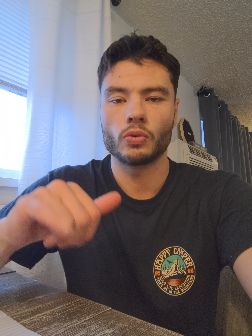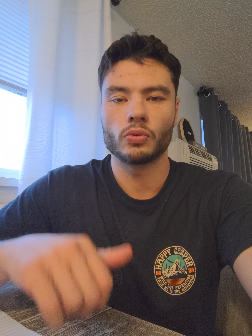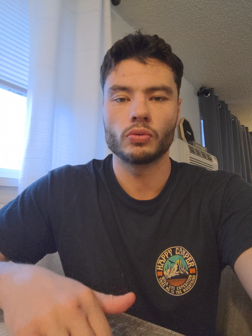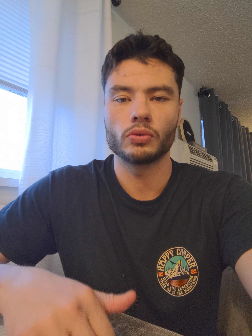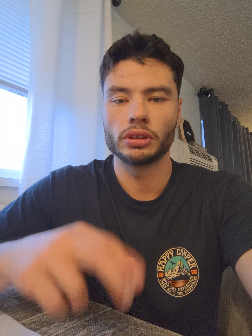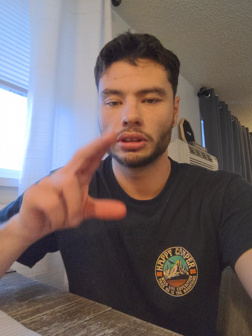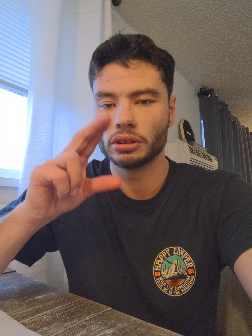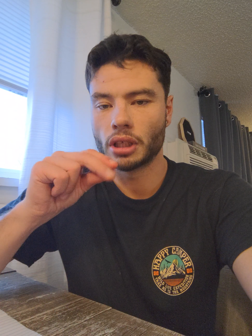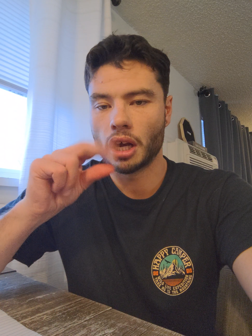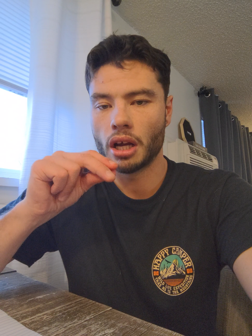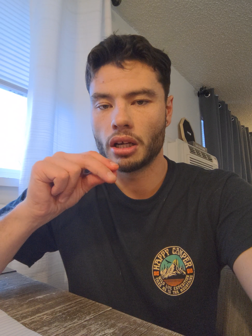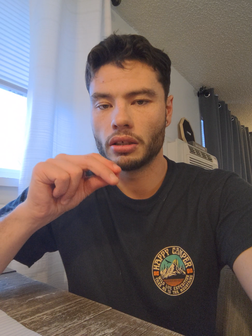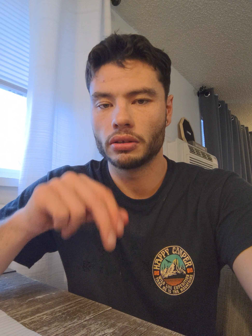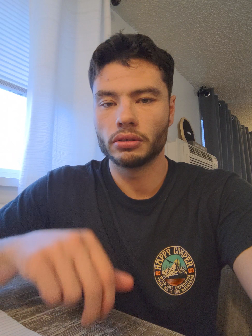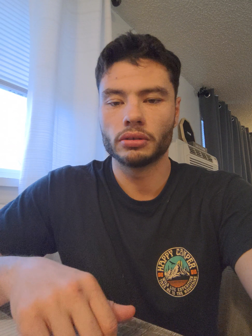duck